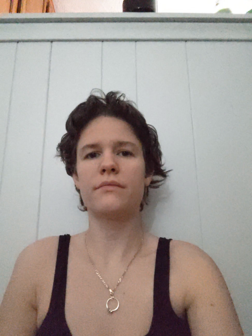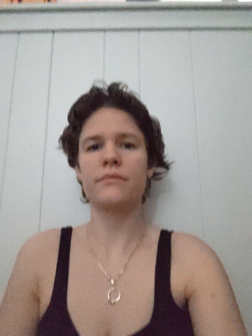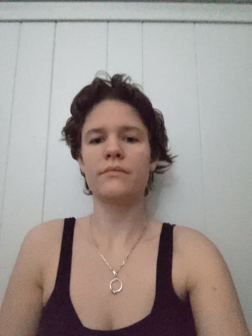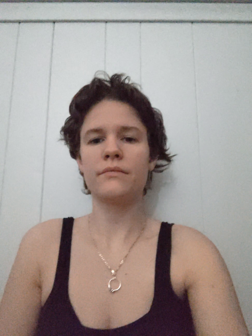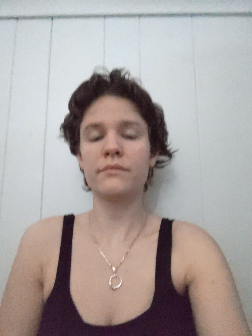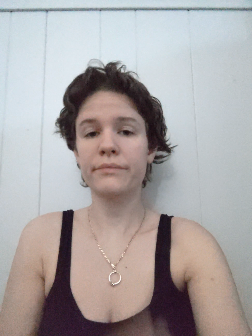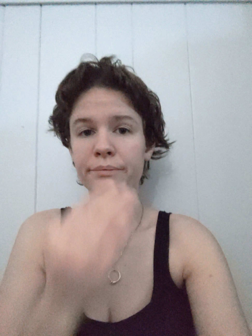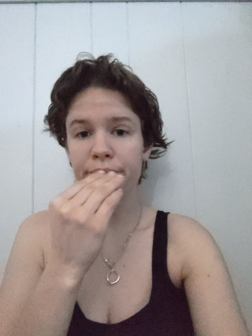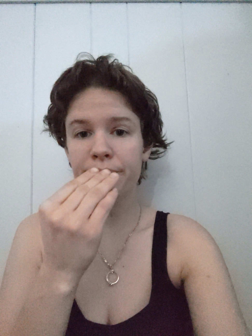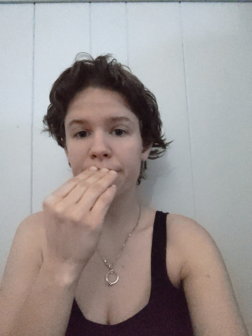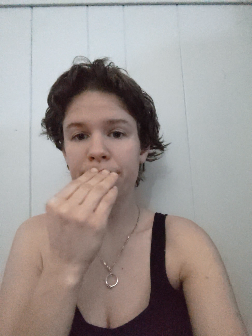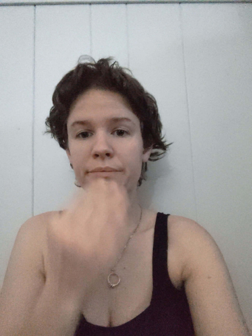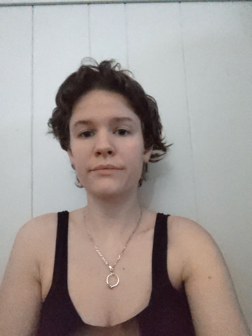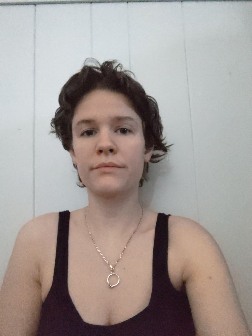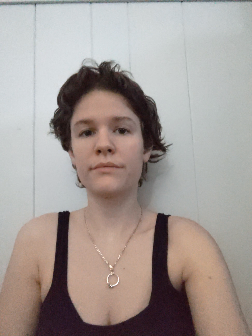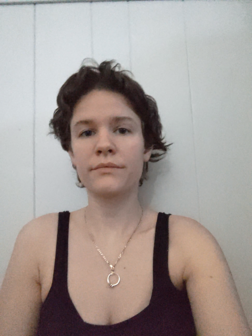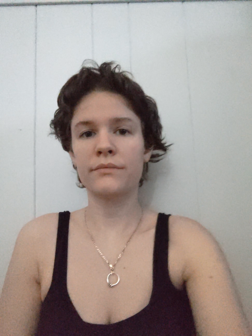food